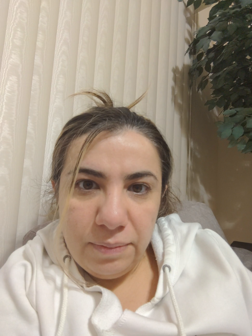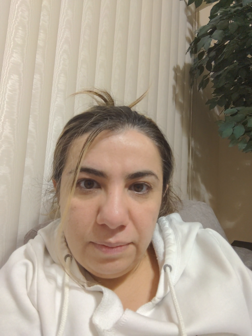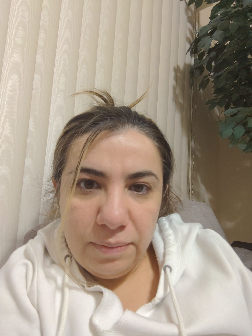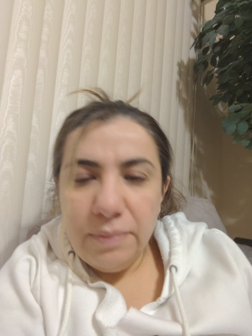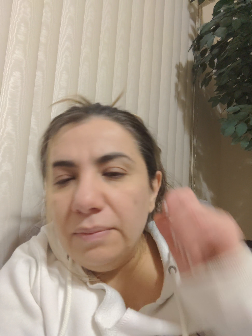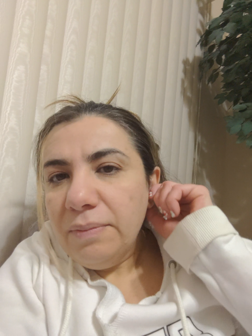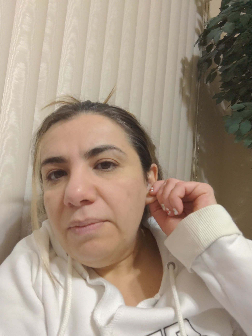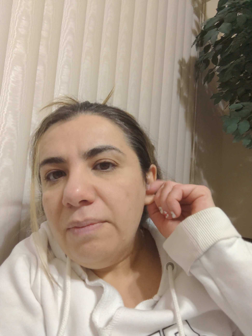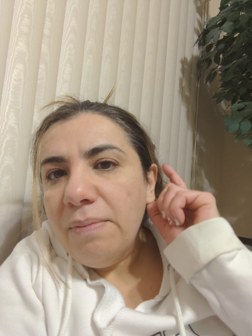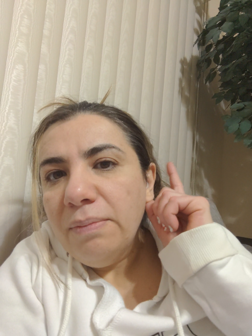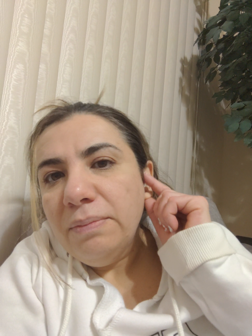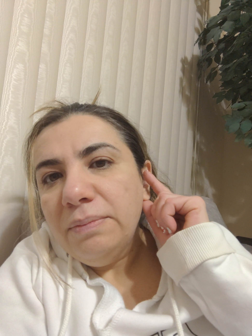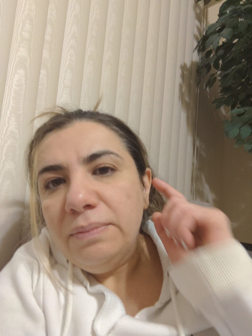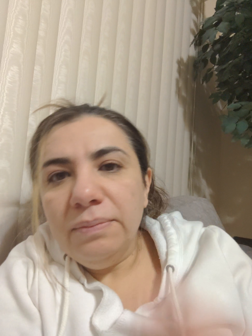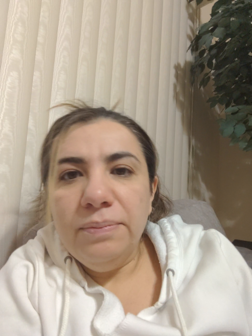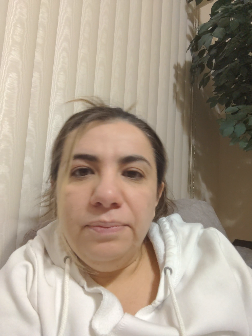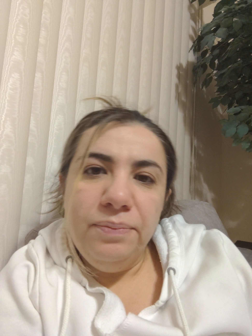hear